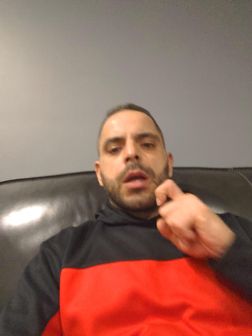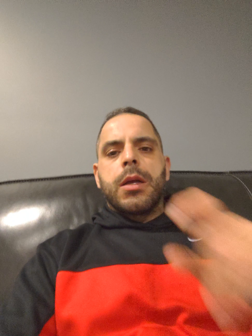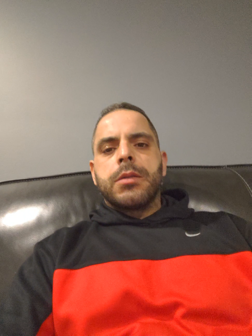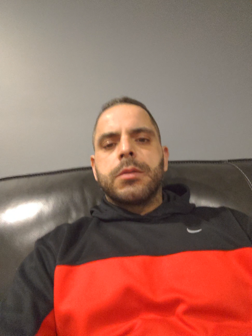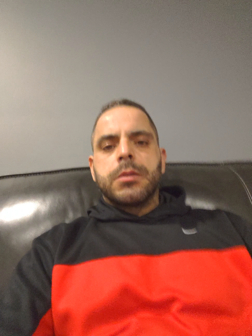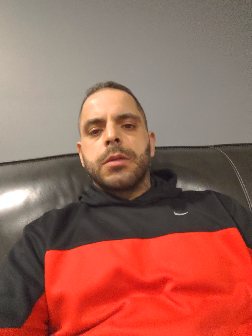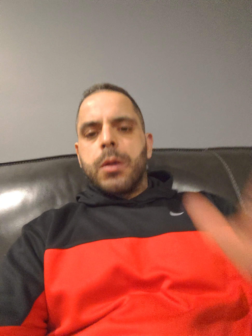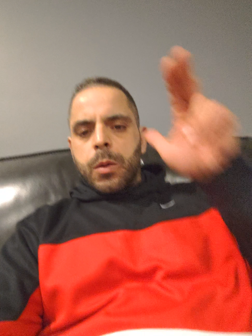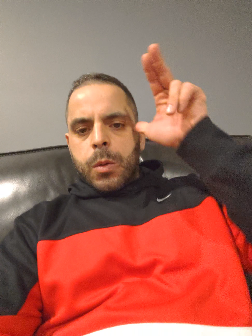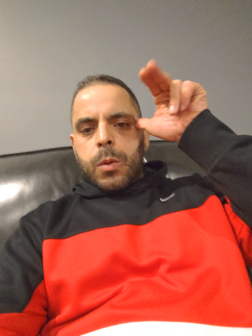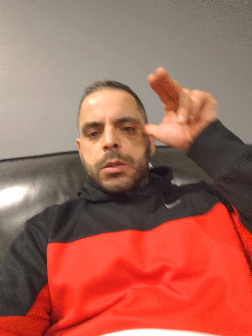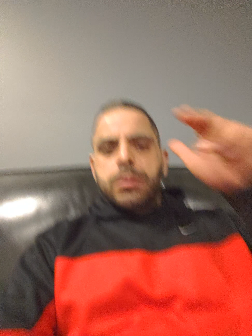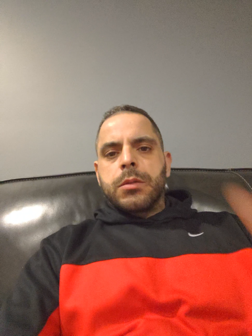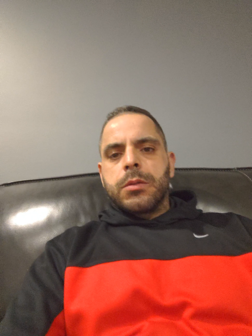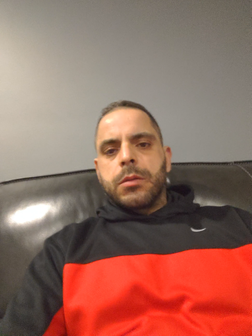horse